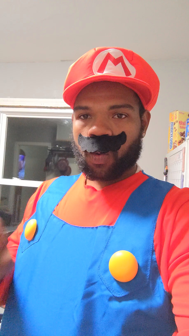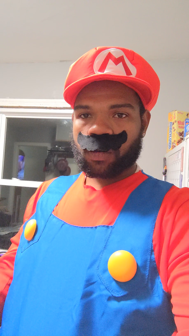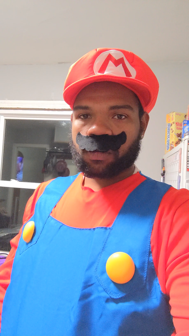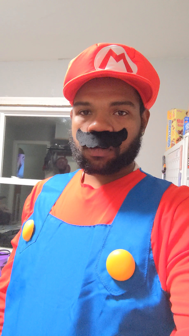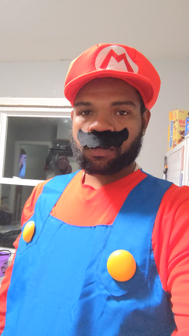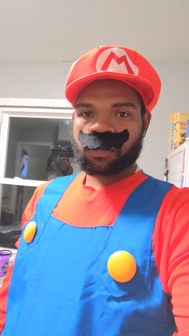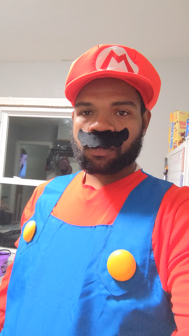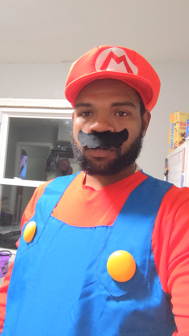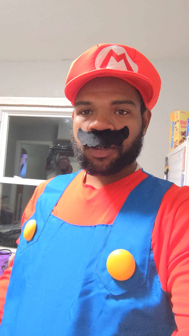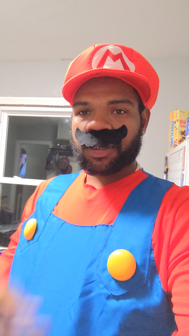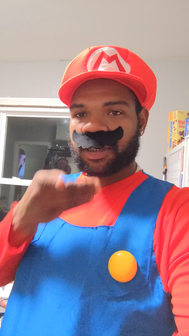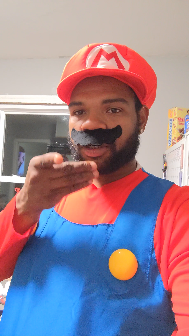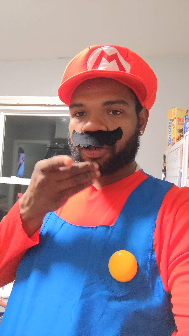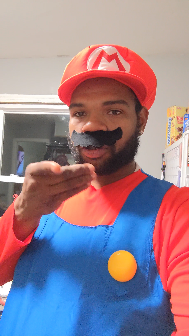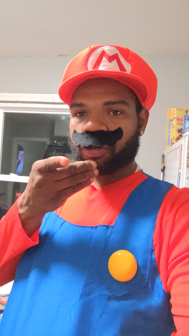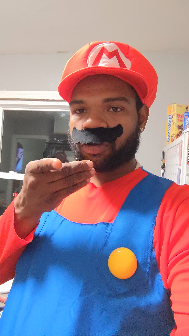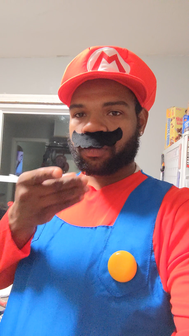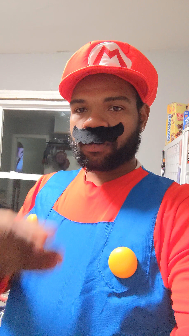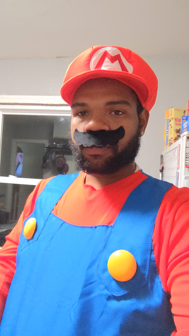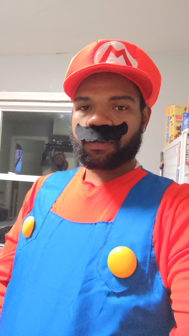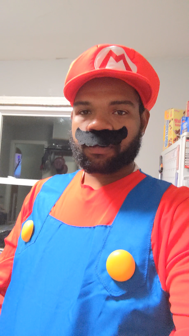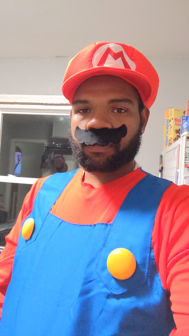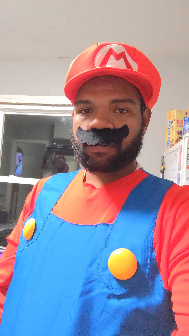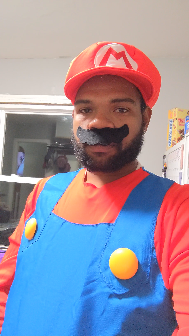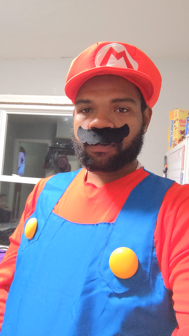dinner